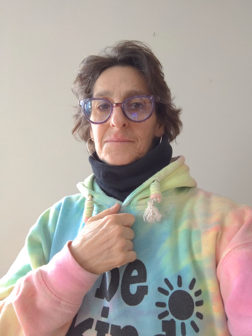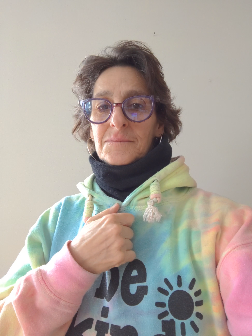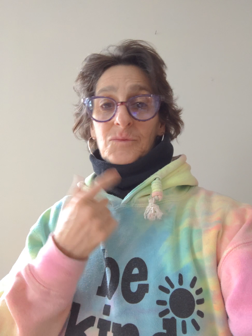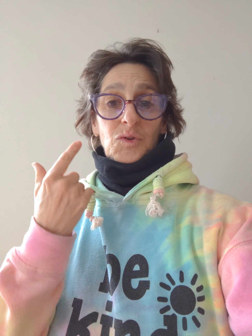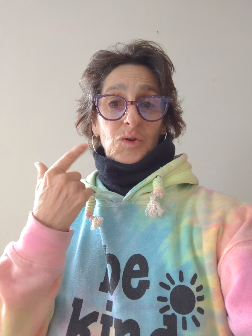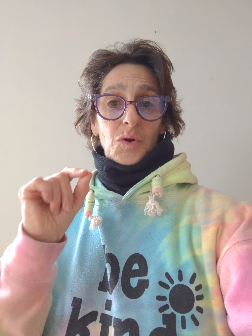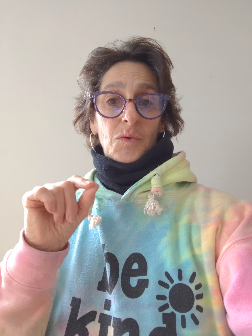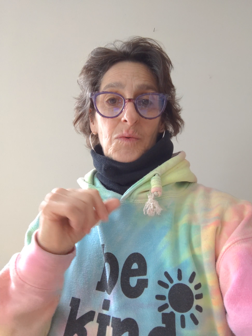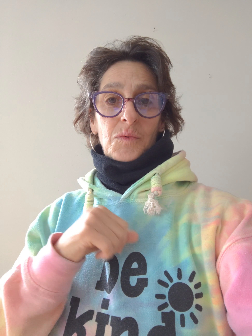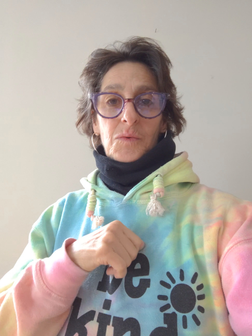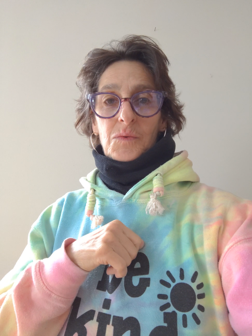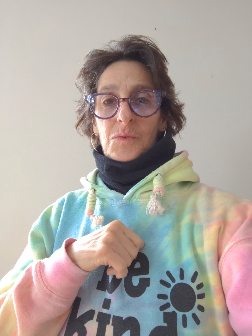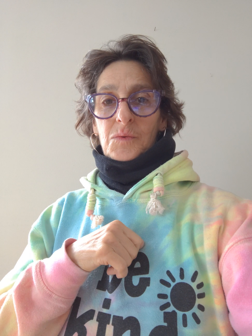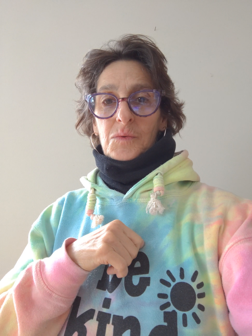go